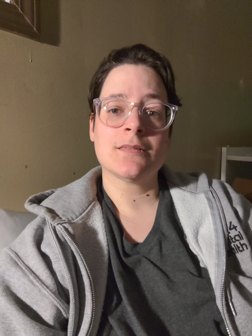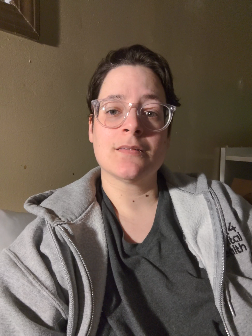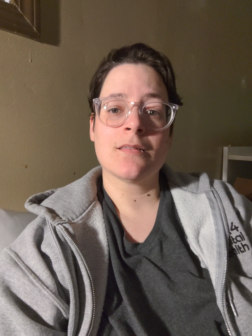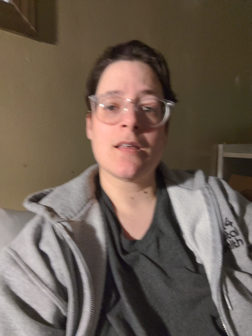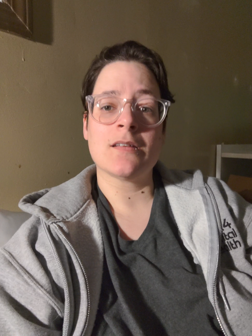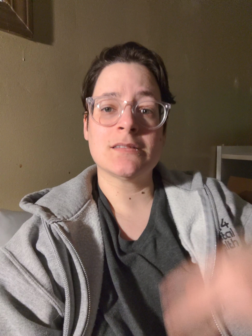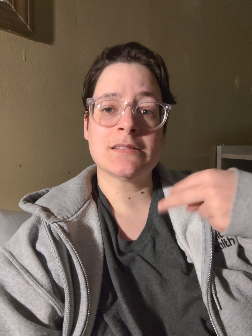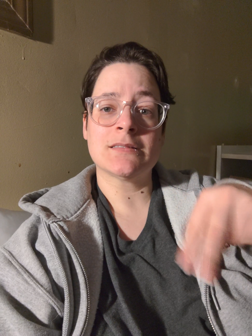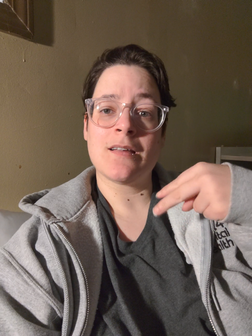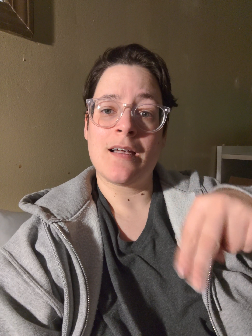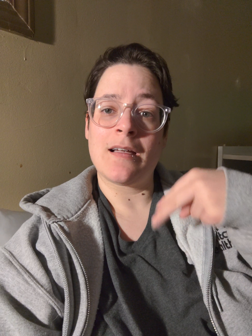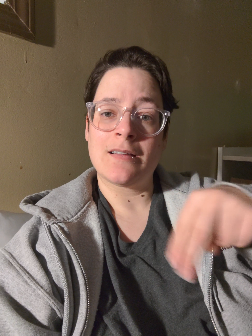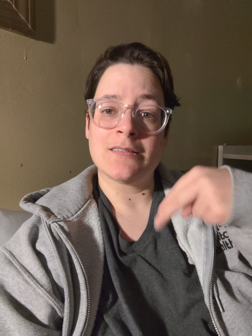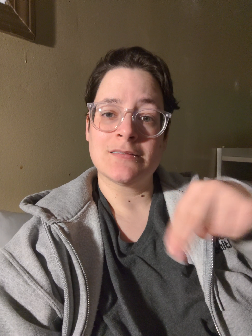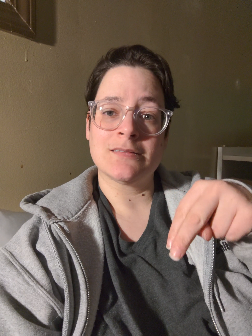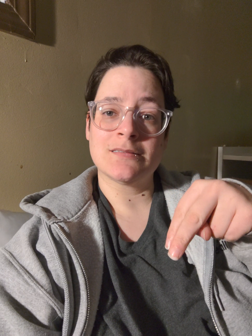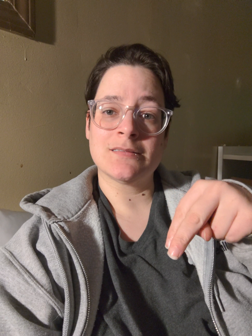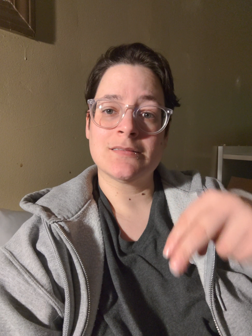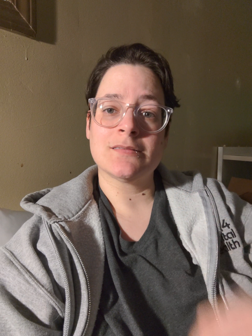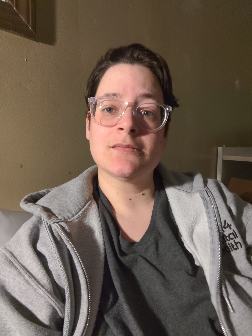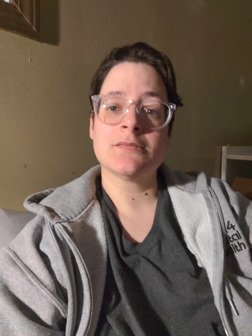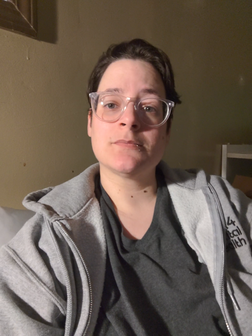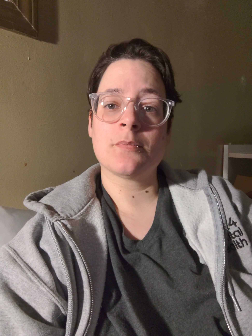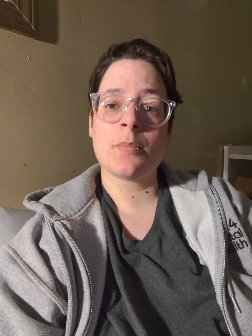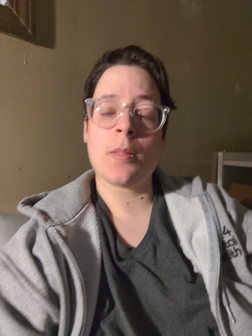dance